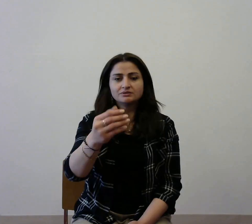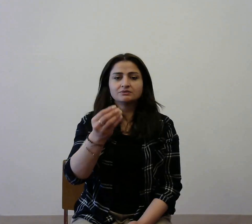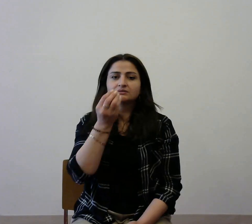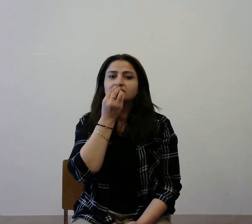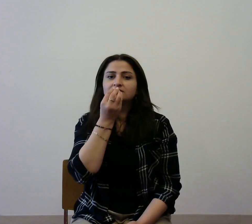yemək